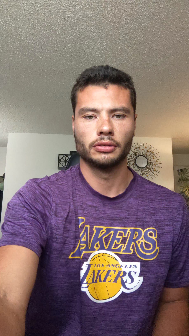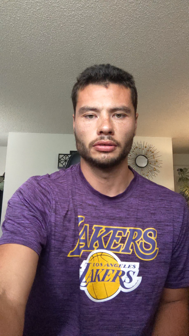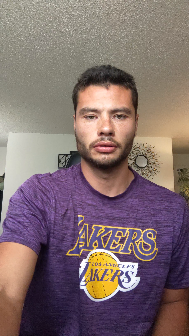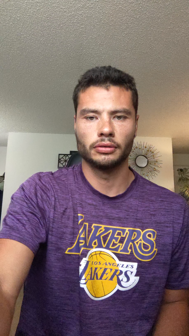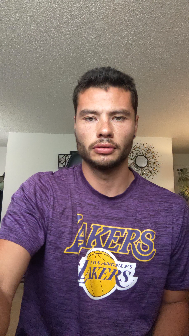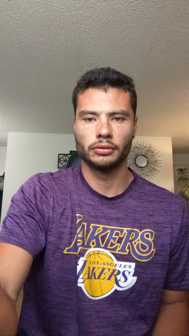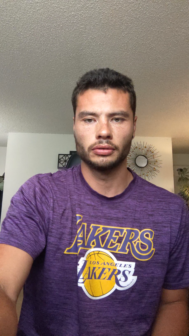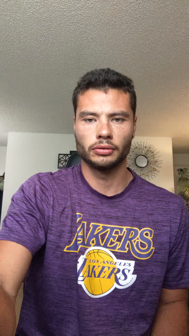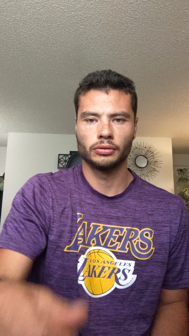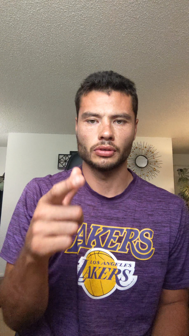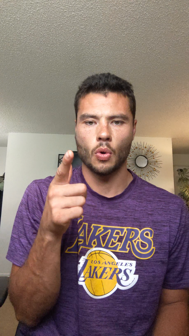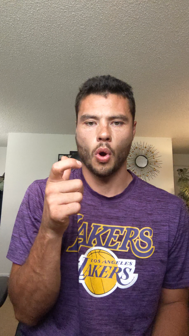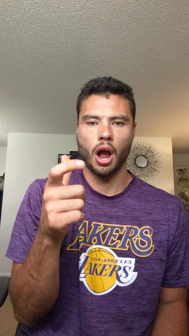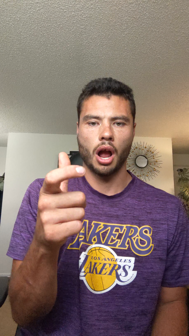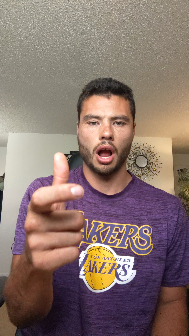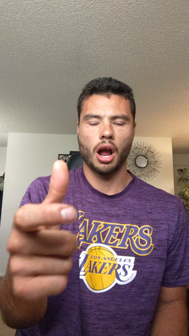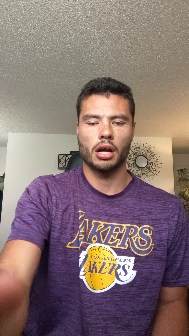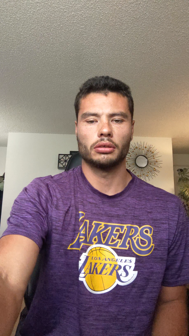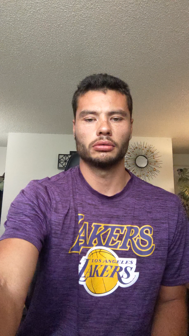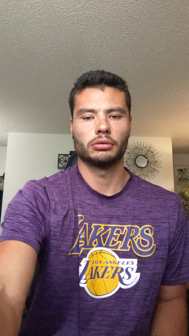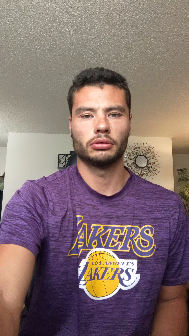run